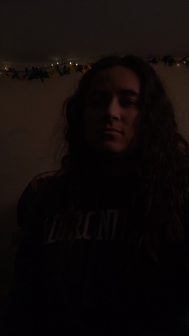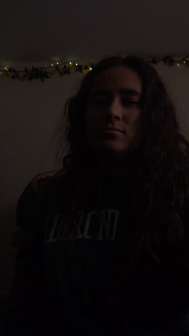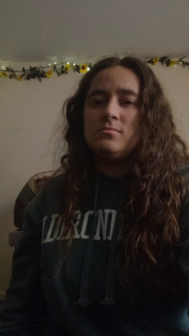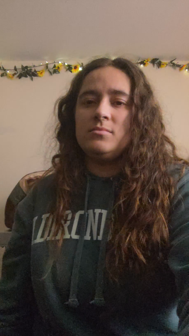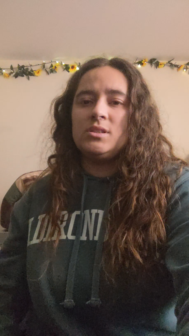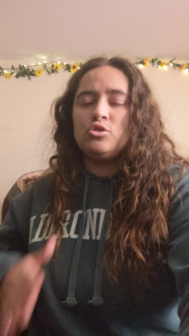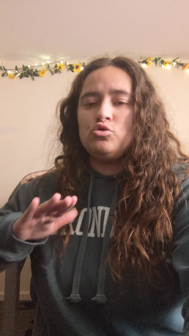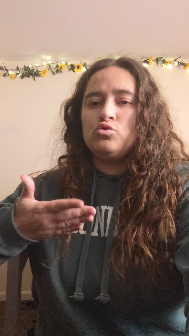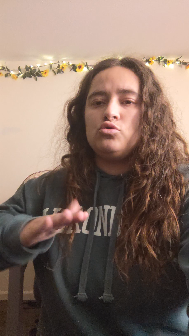cook